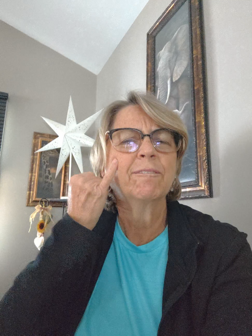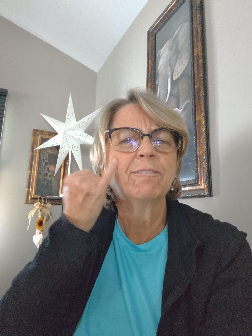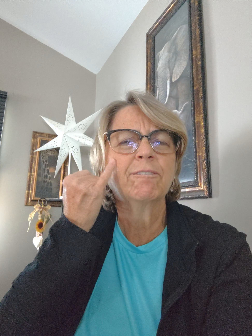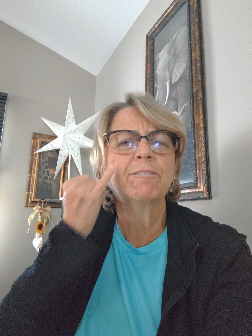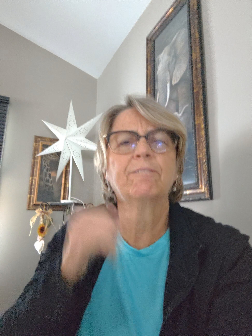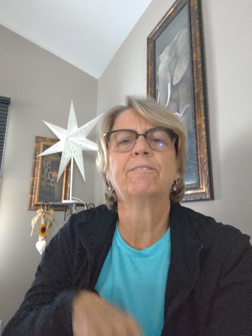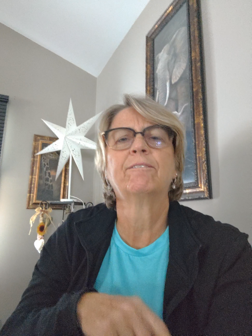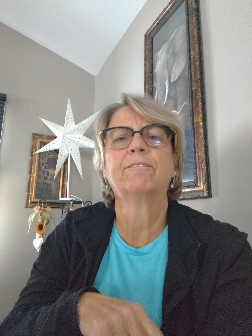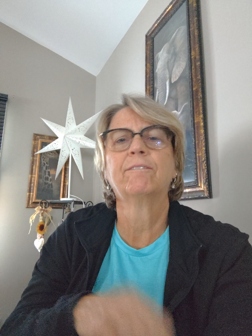if